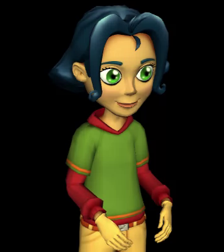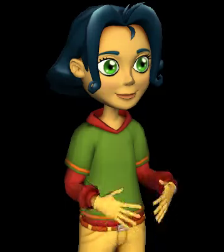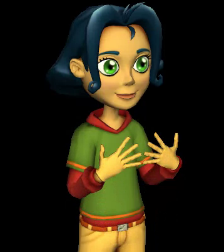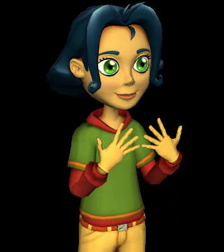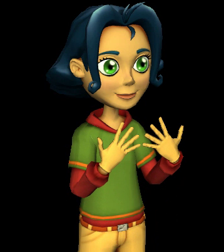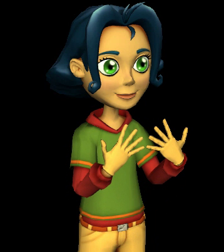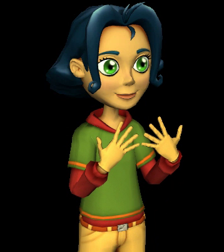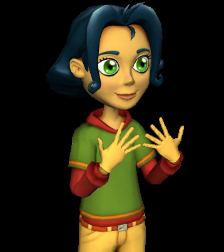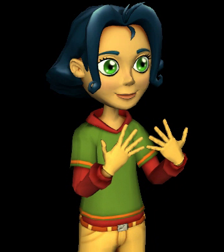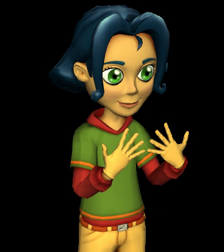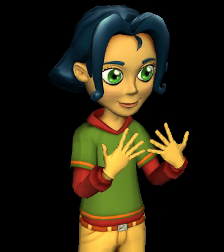يد